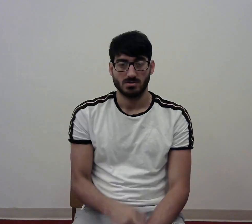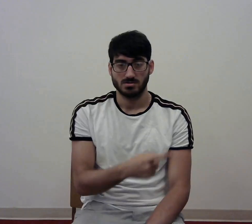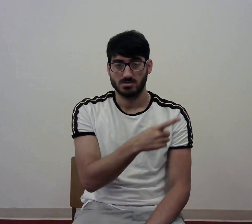siz